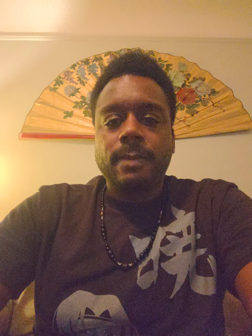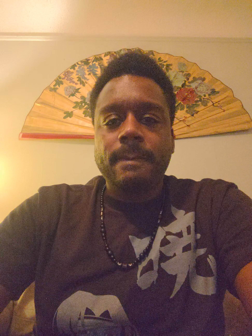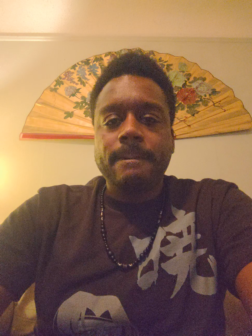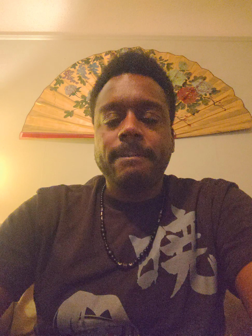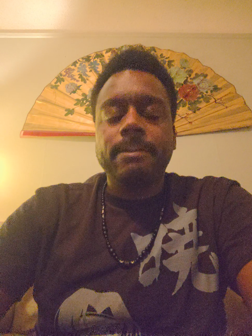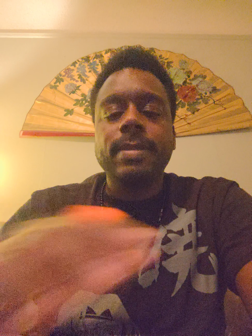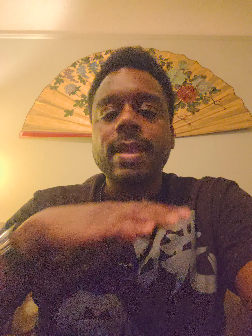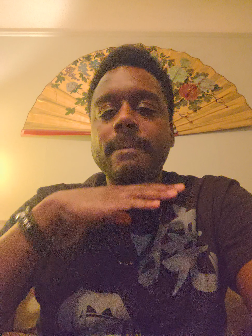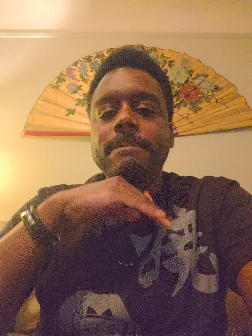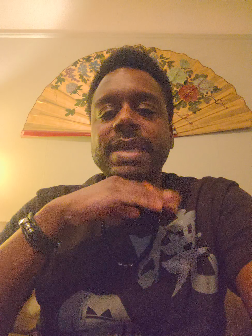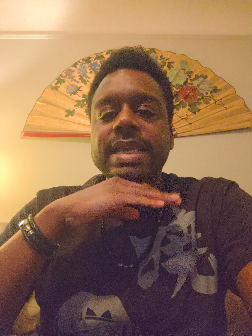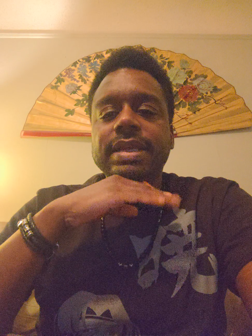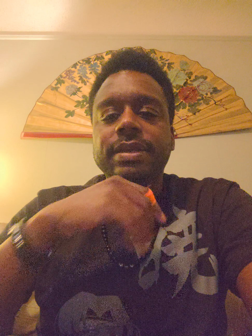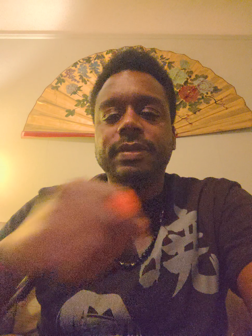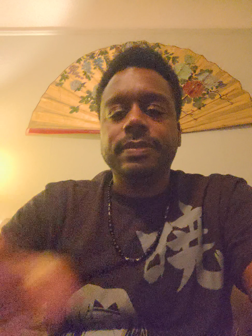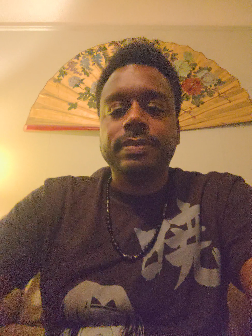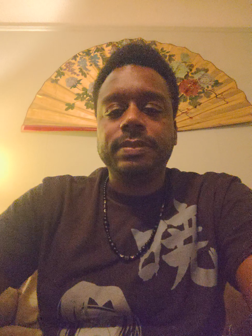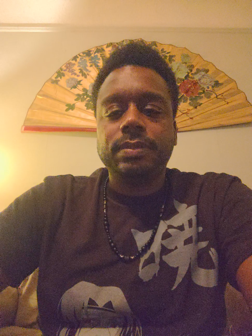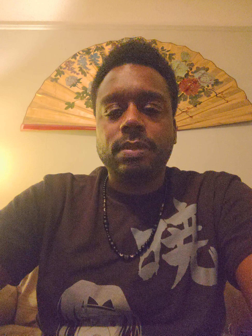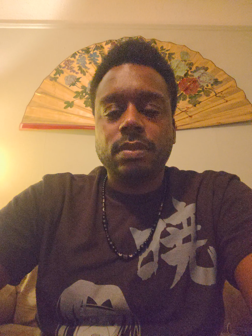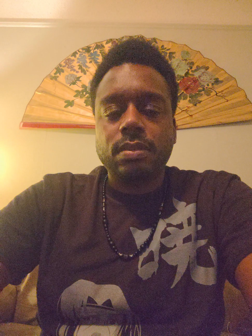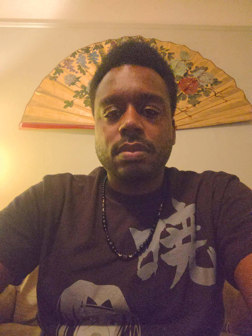pig